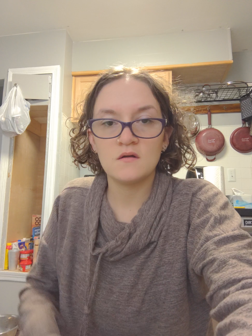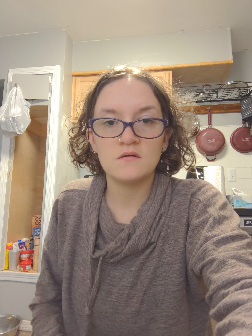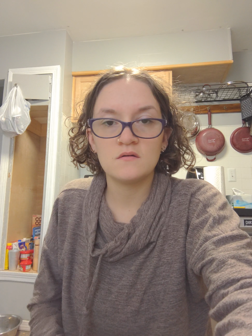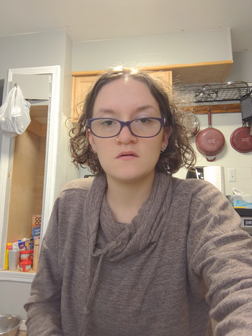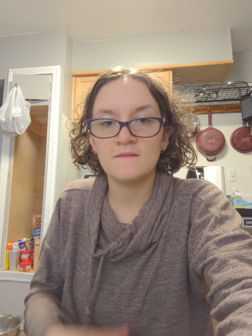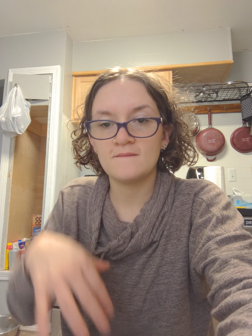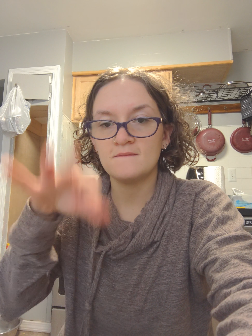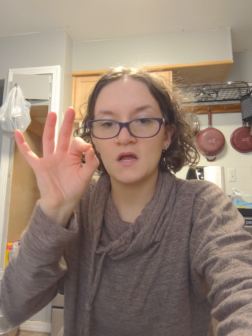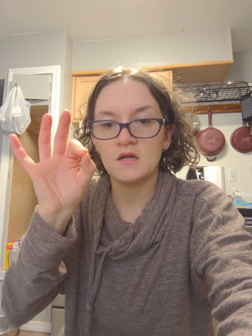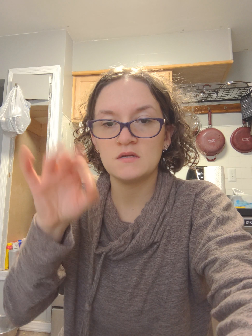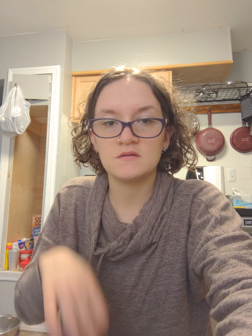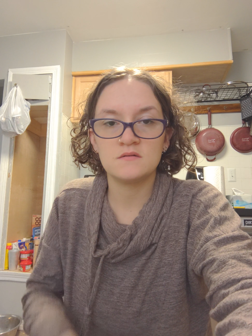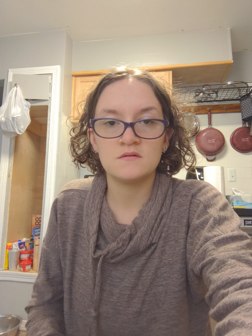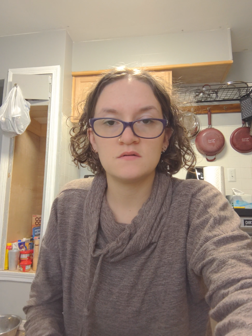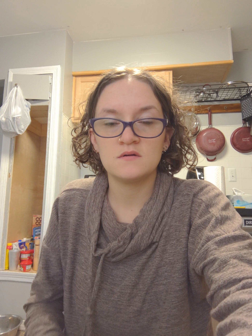find